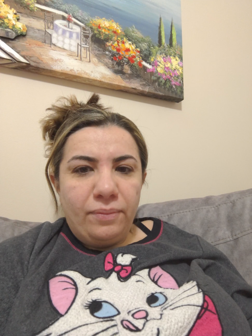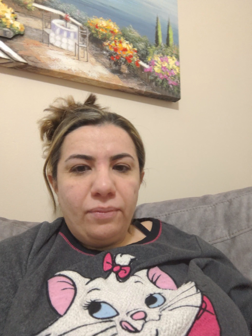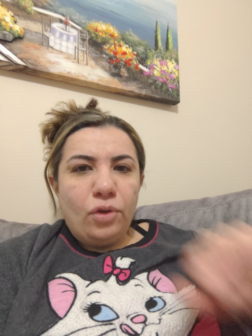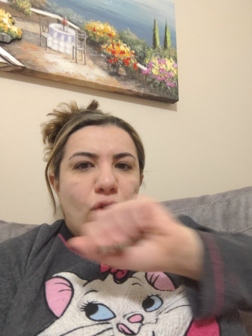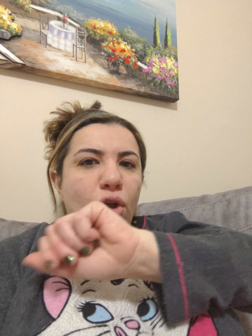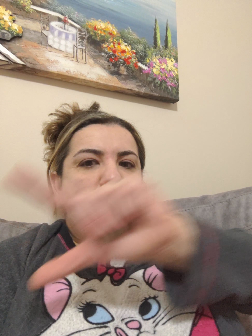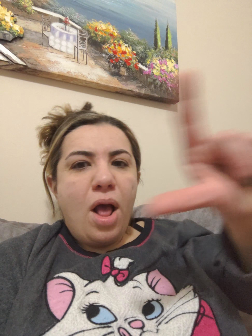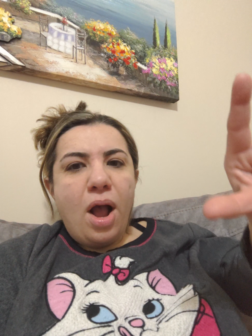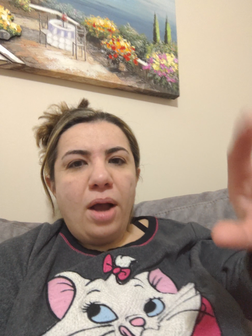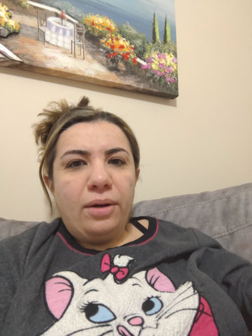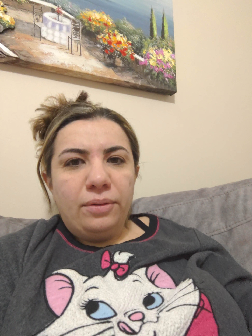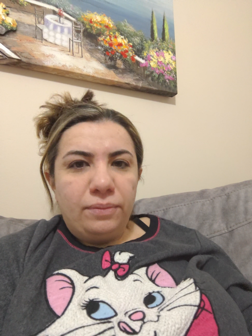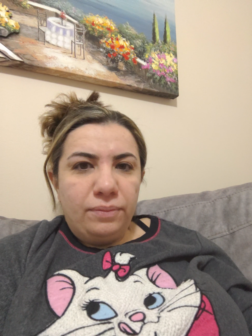all